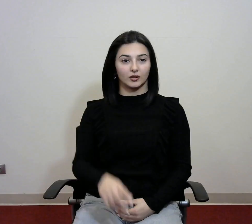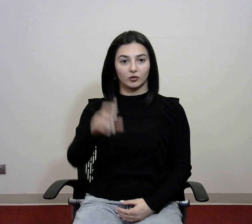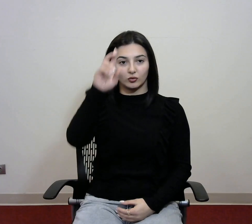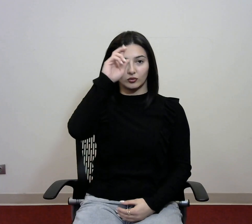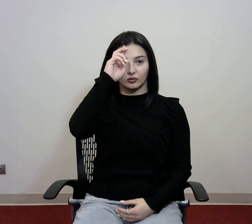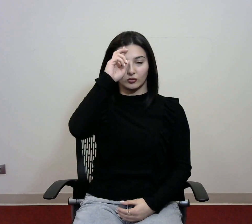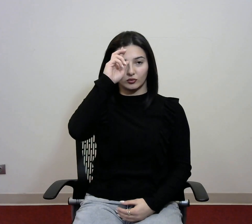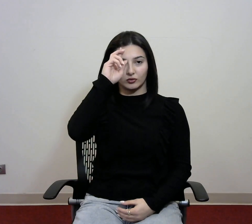dövlət